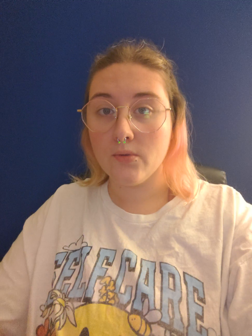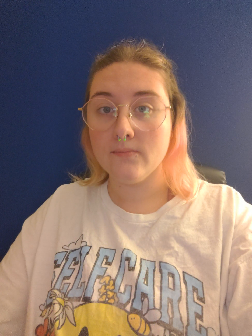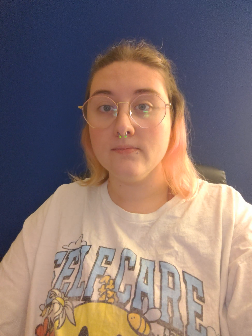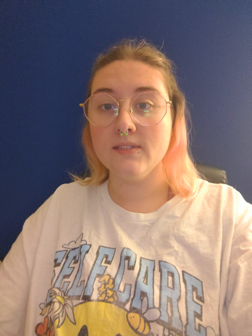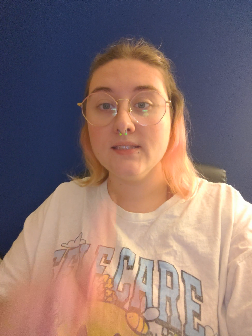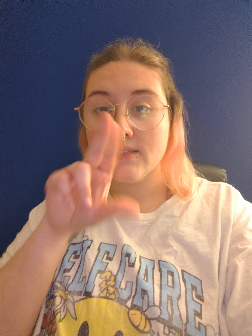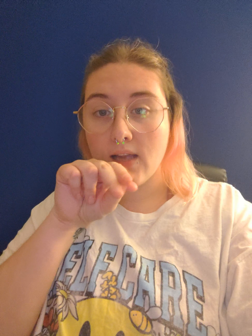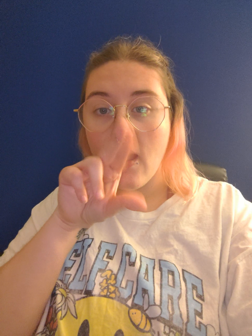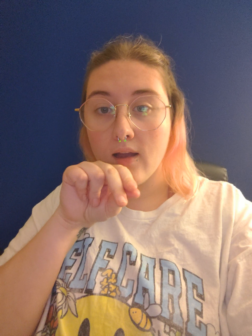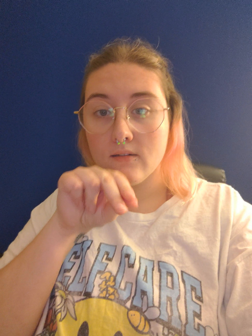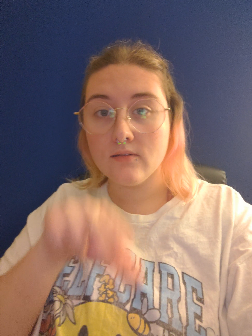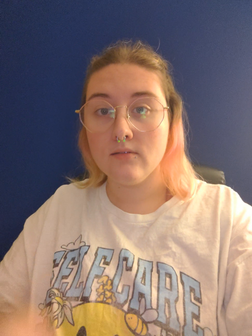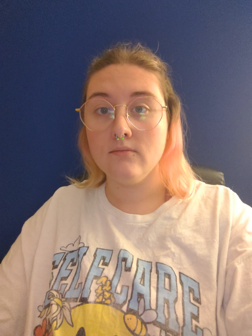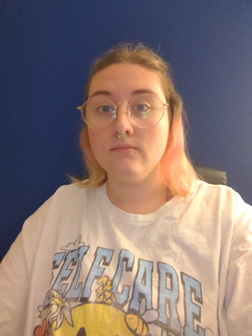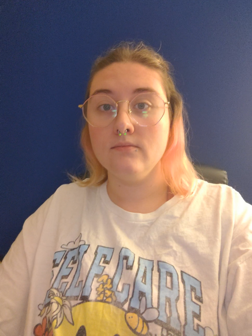duck